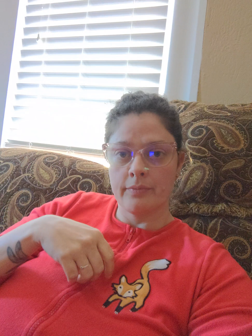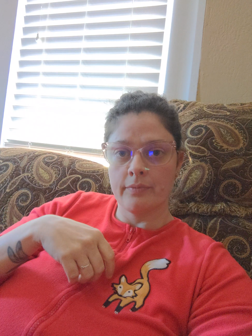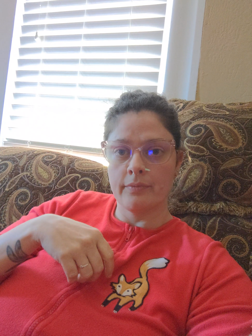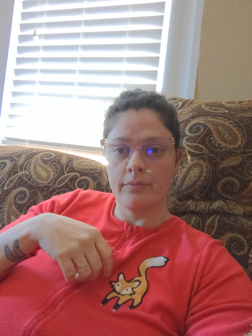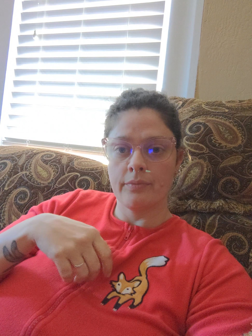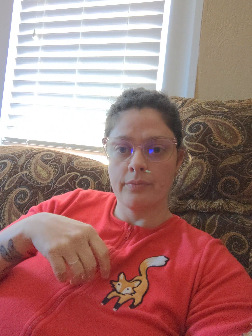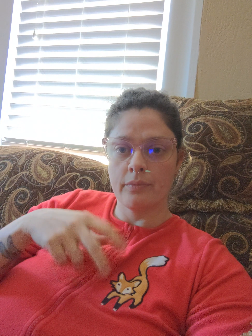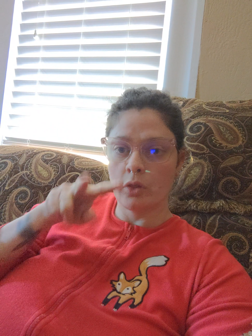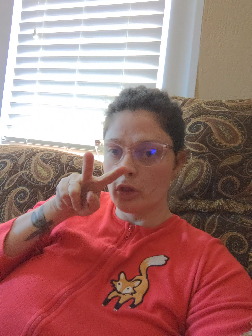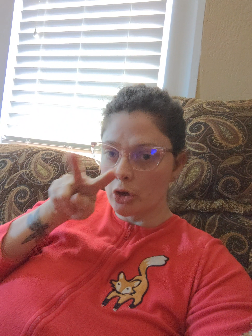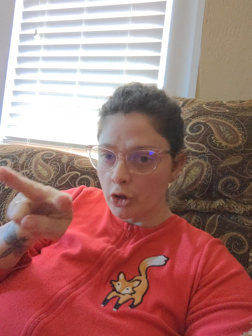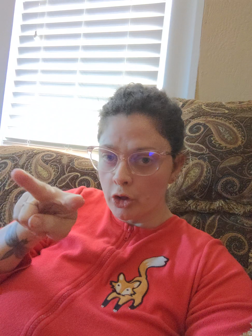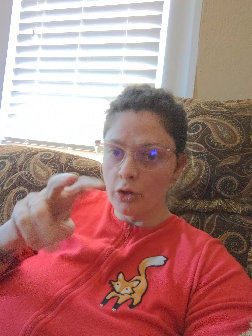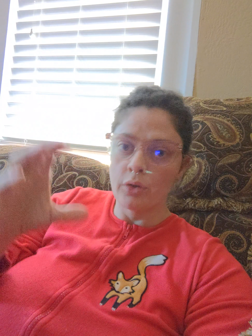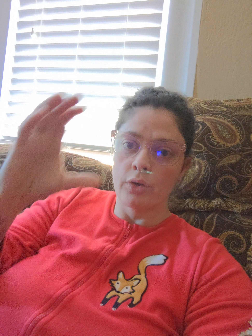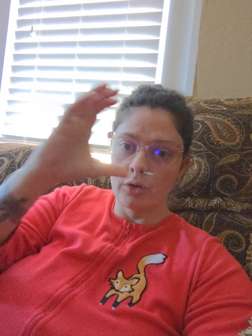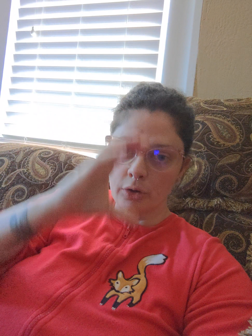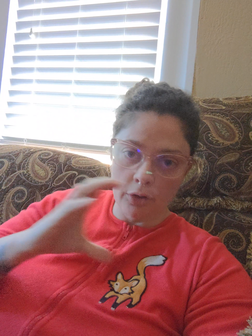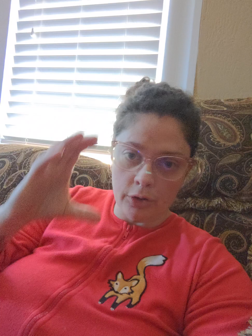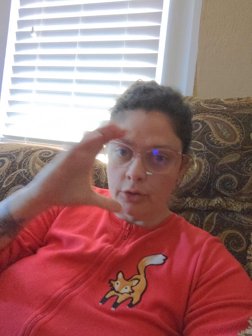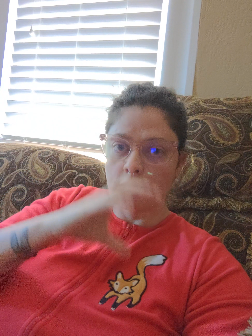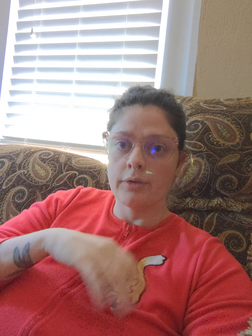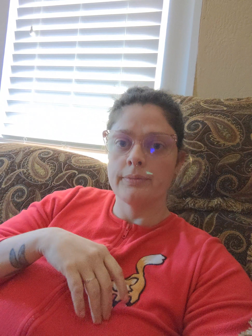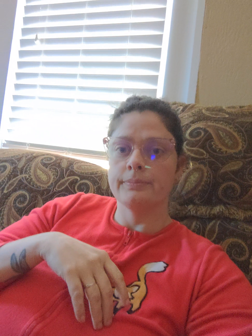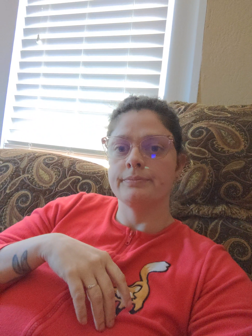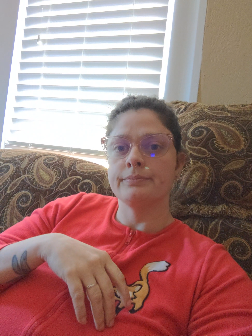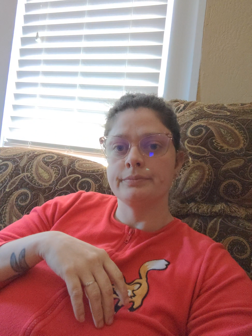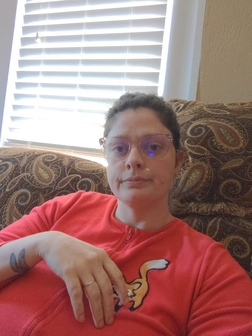look